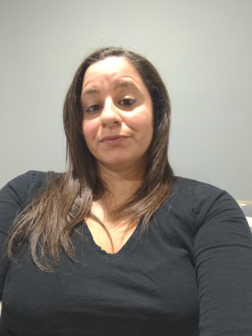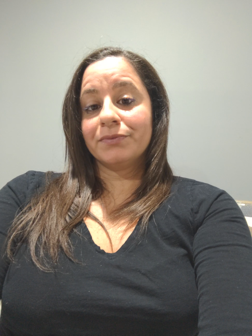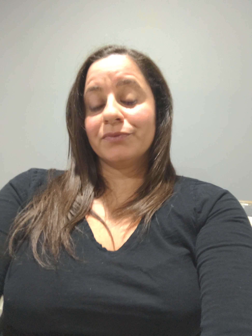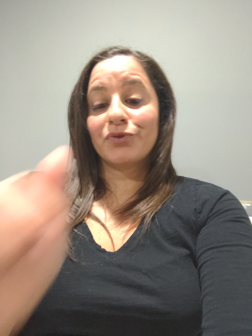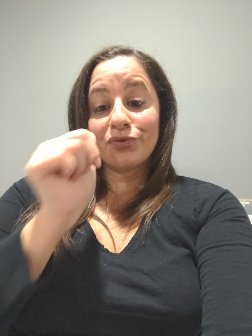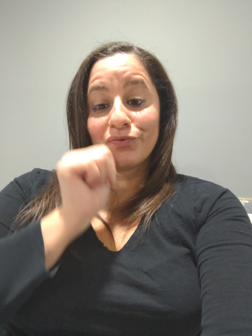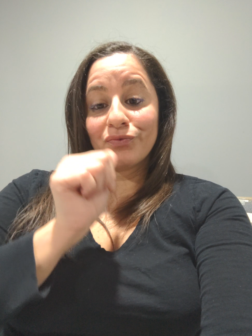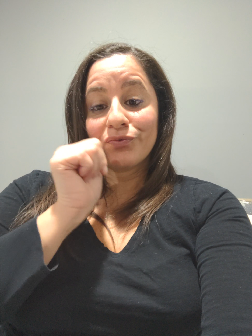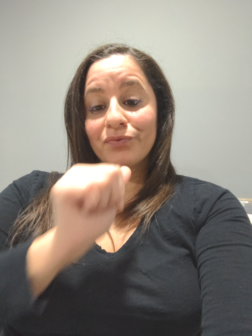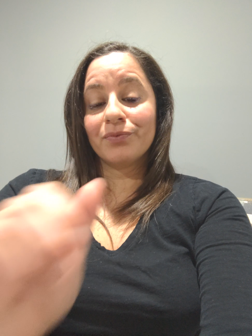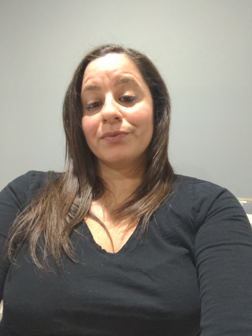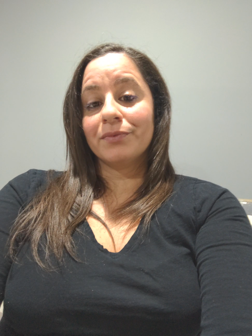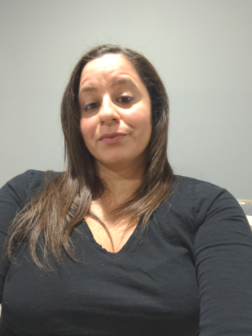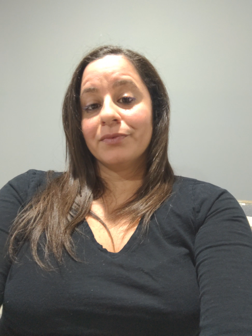girl